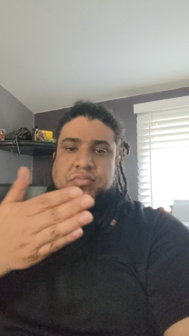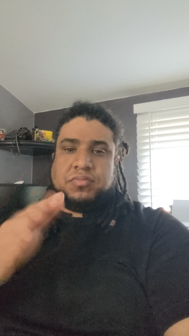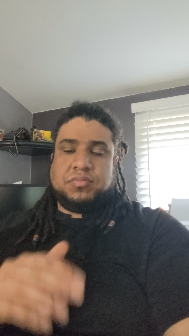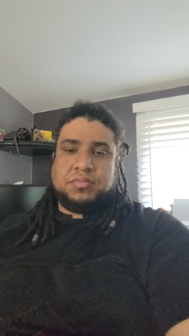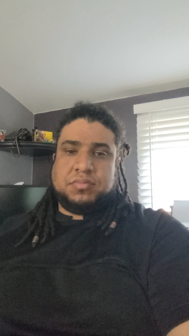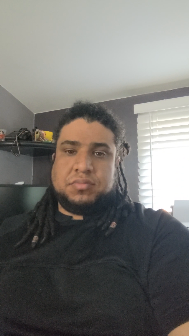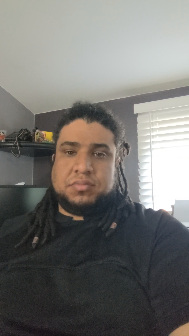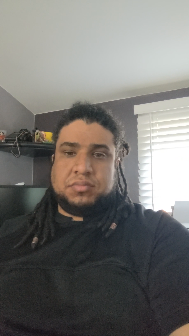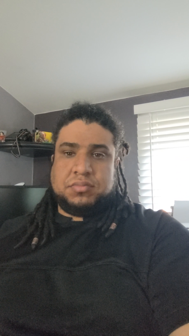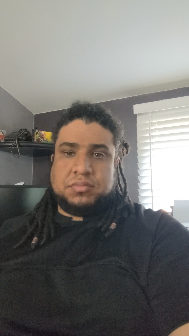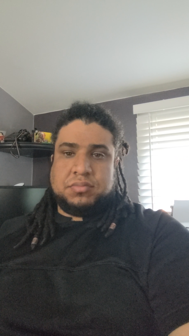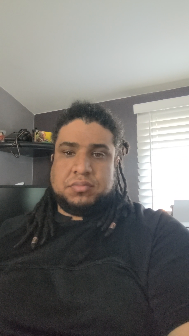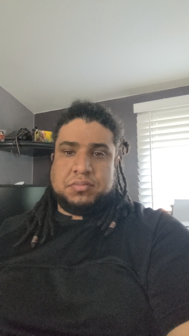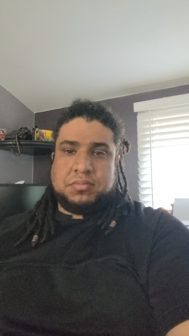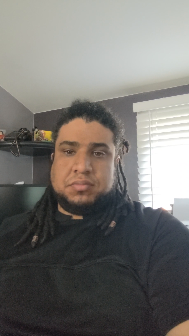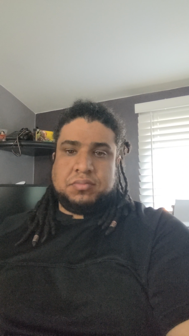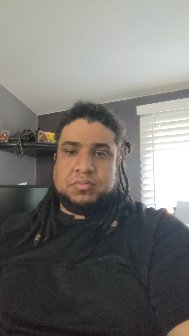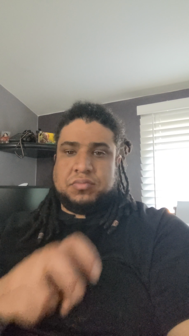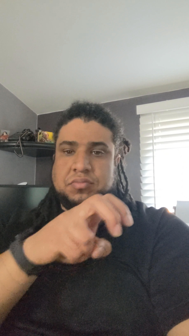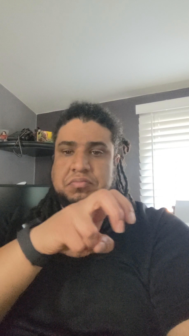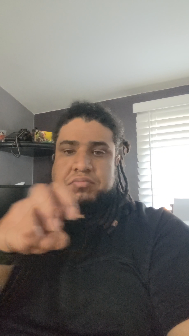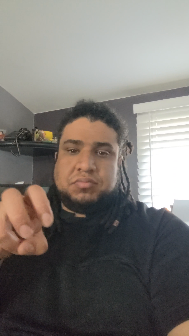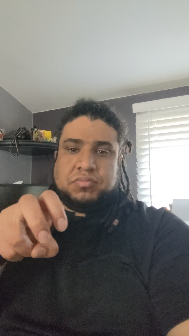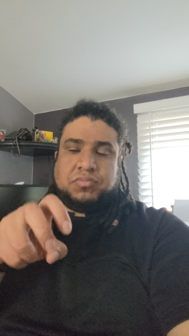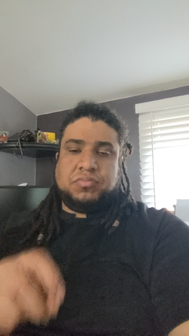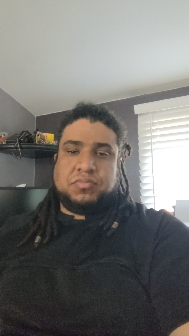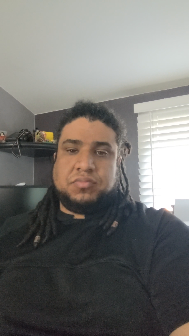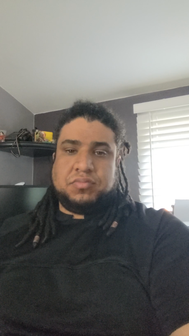bench